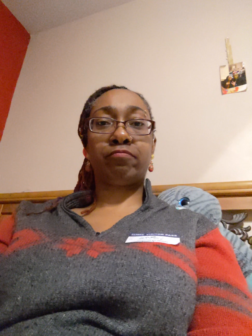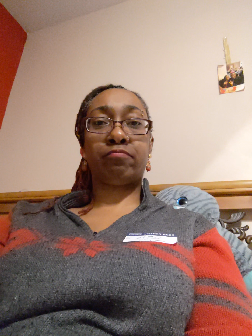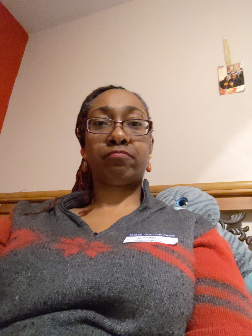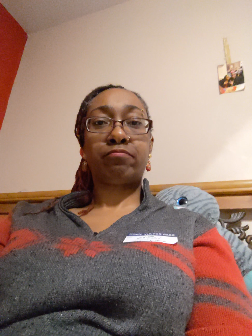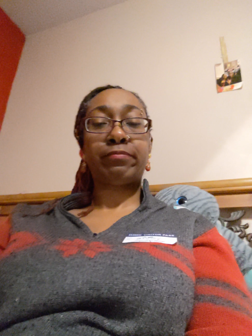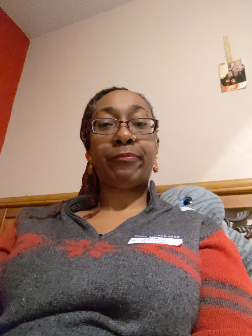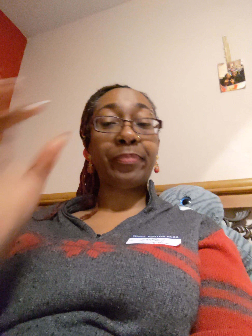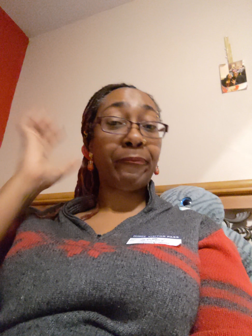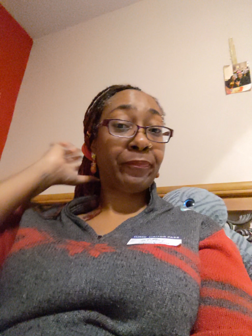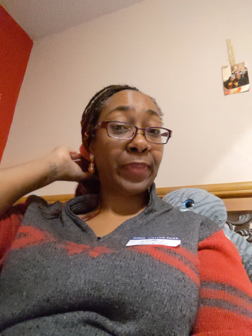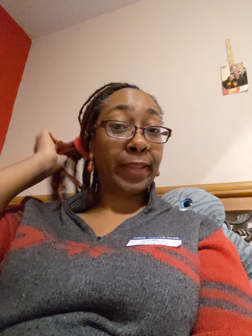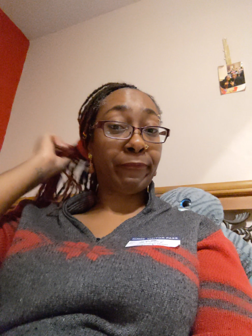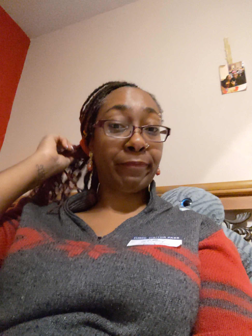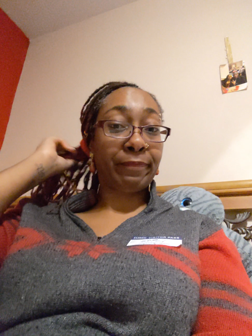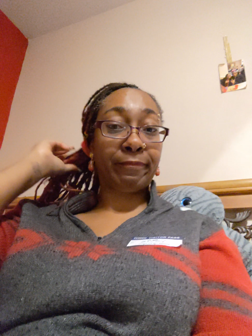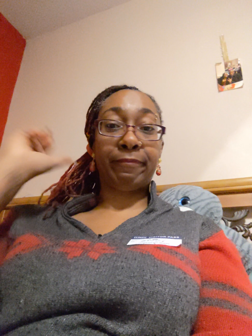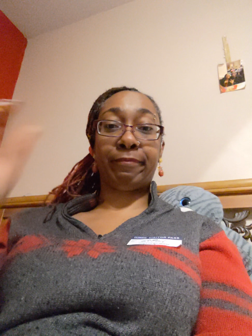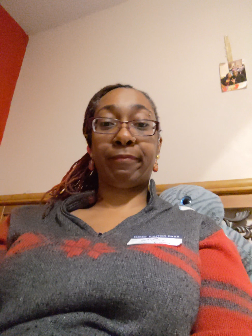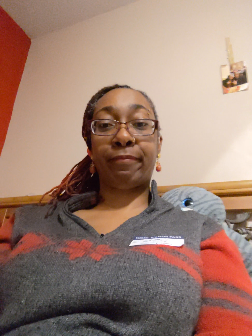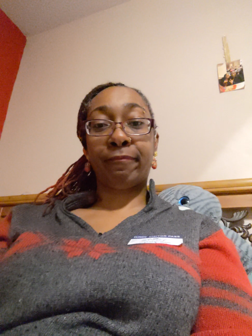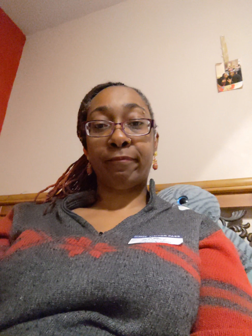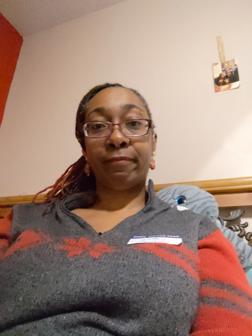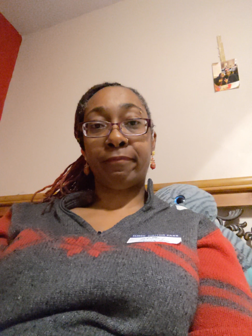hair